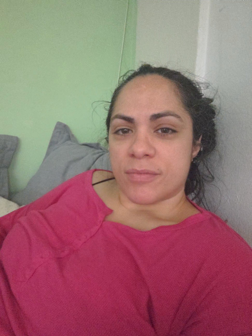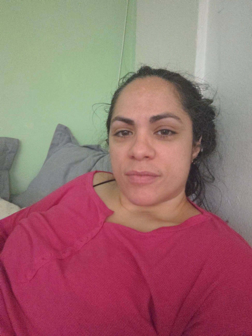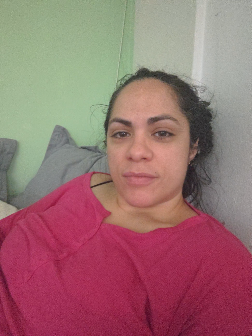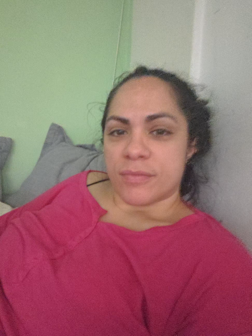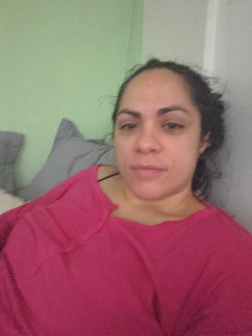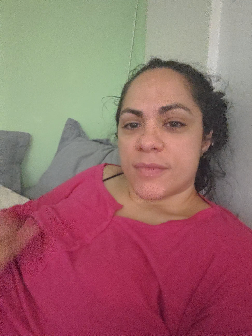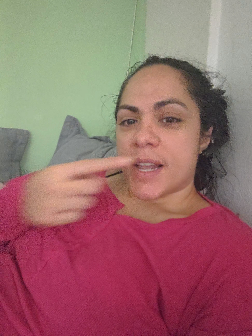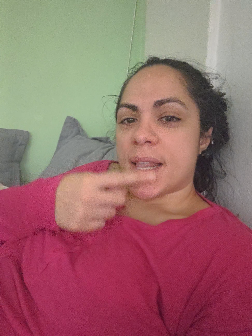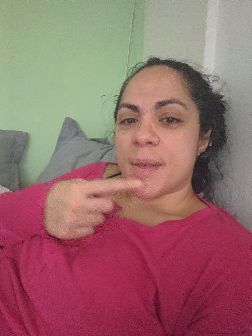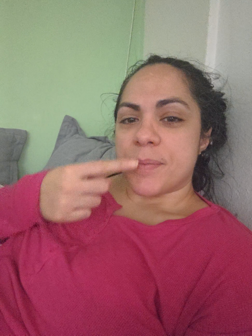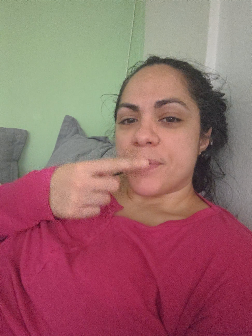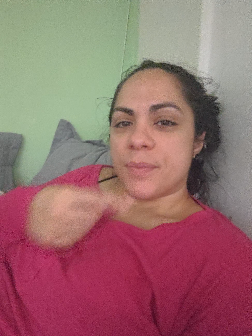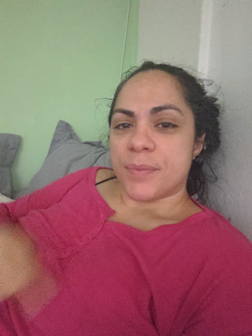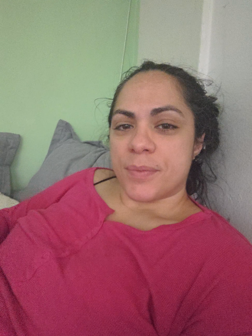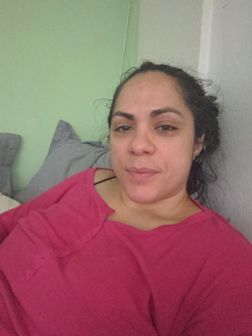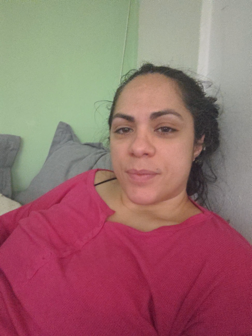lips